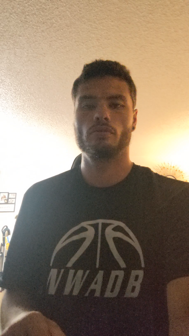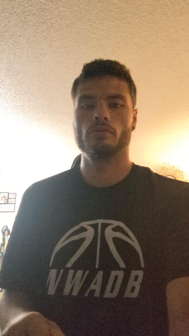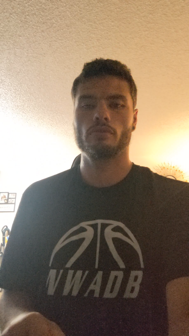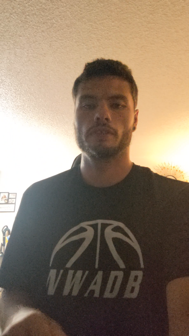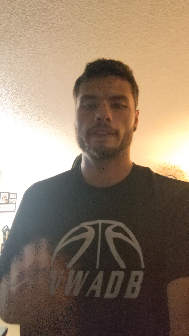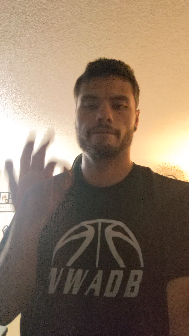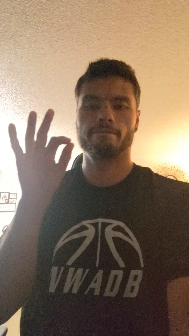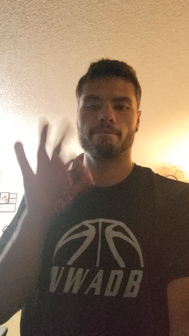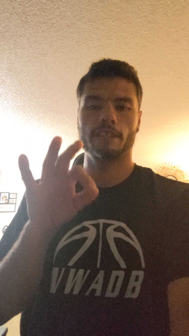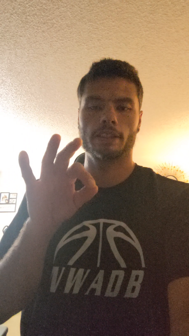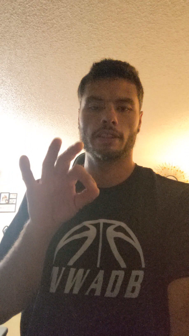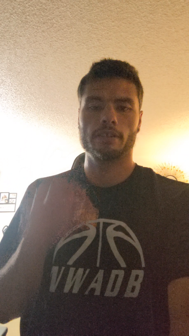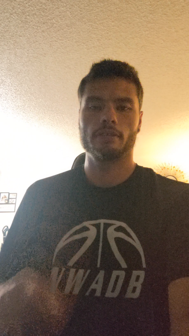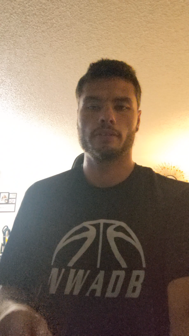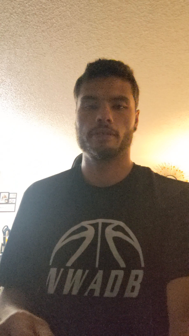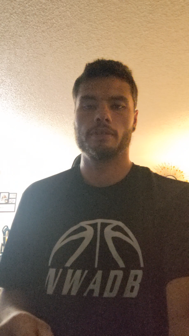fit